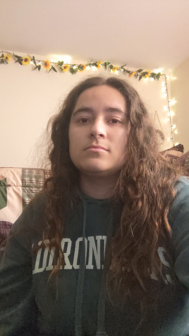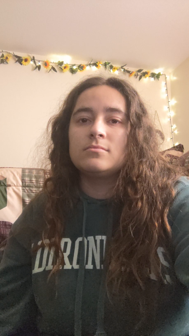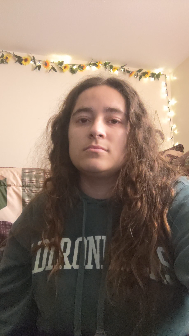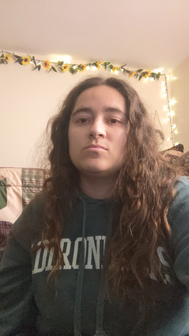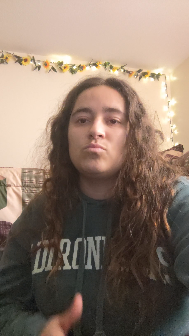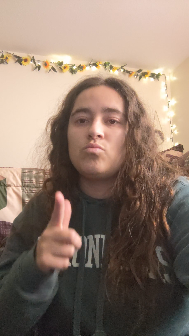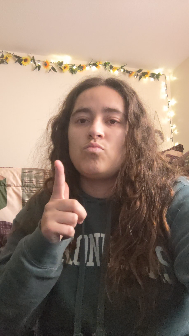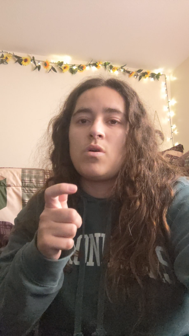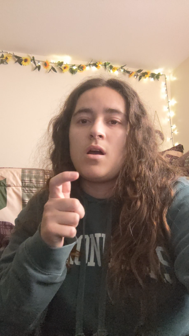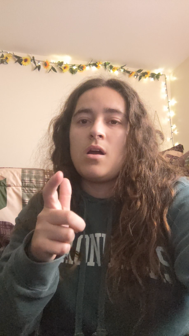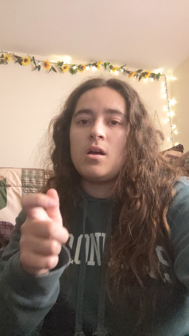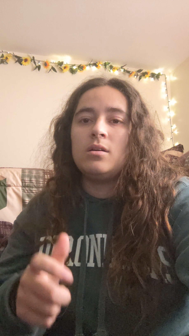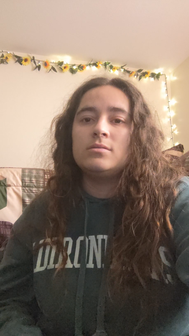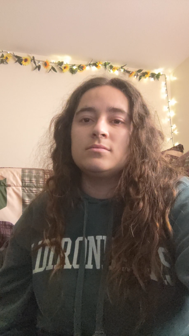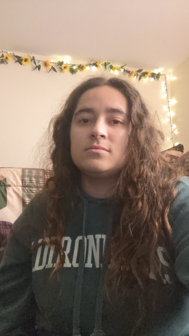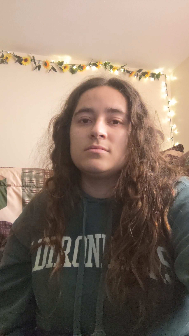run